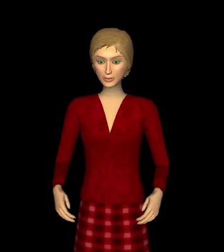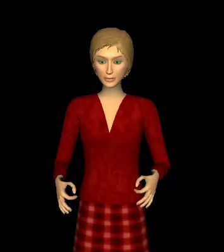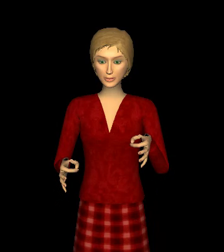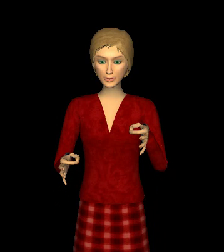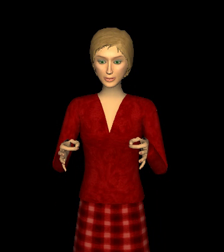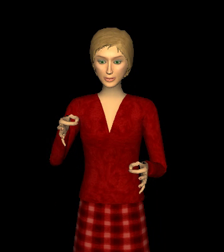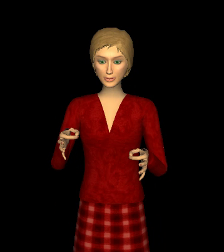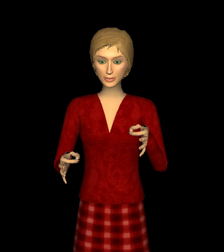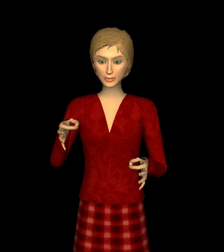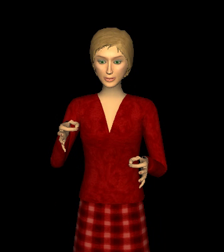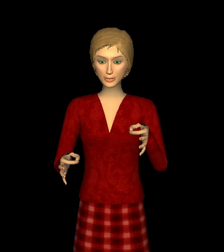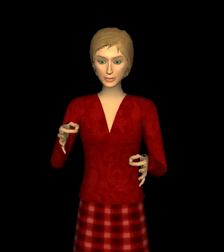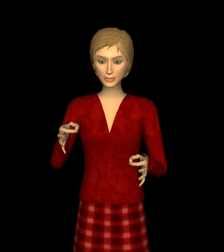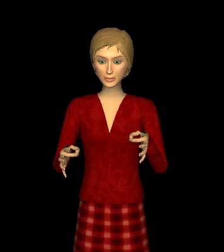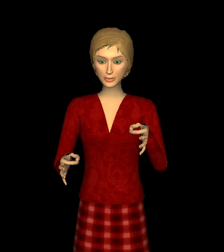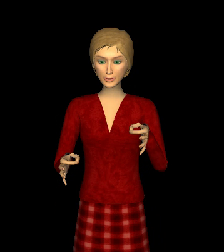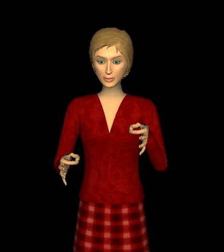قاض